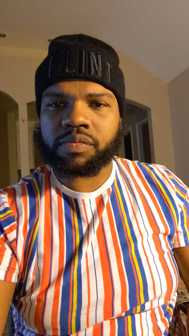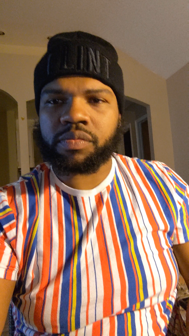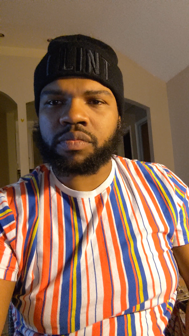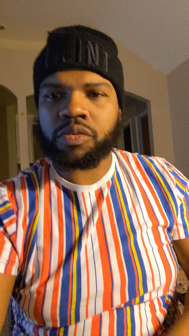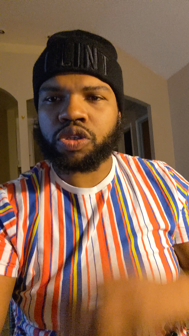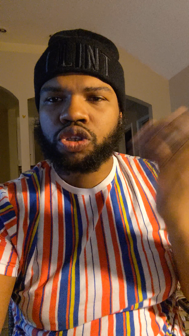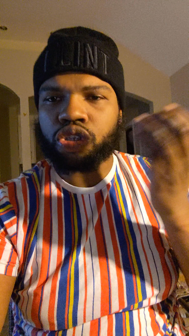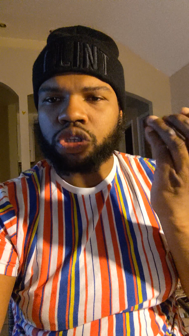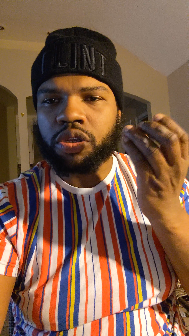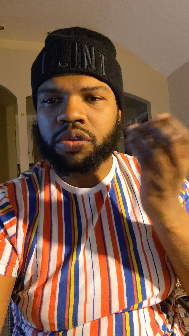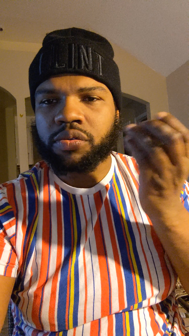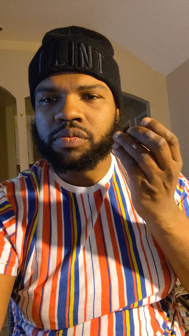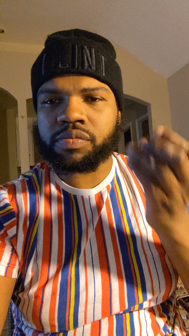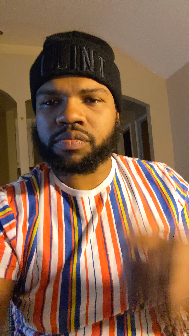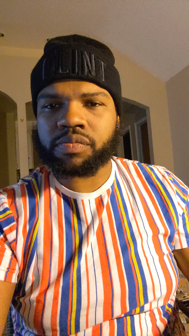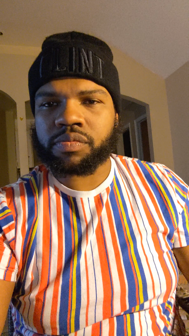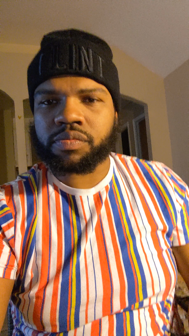shake